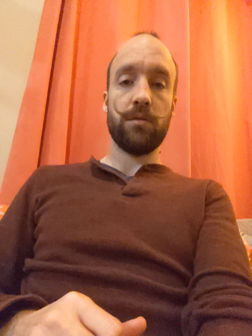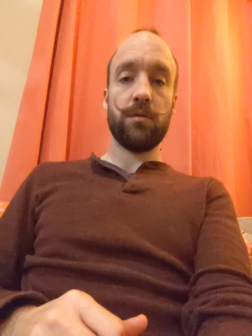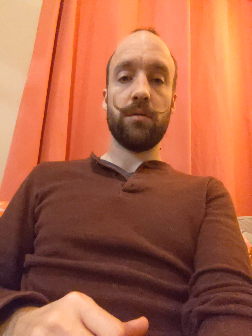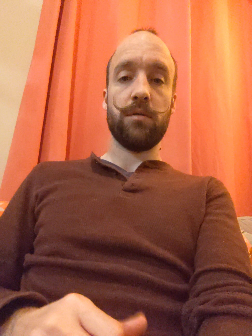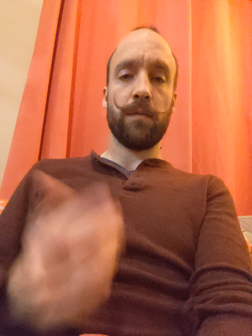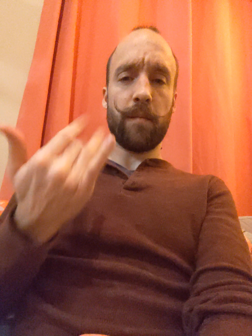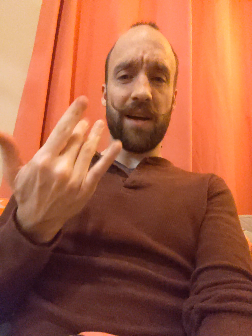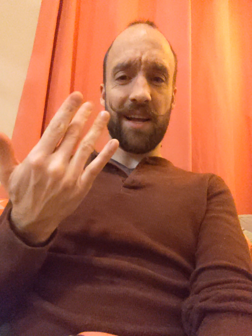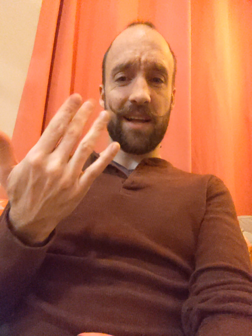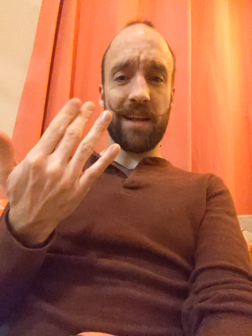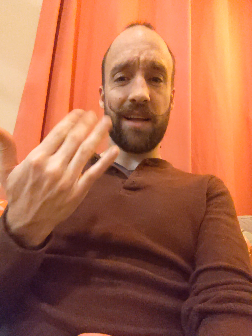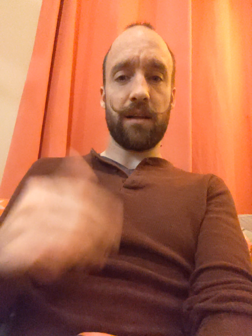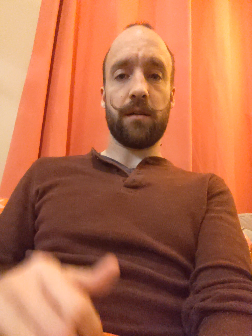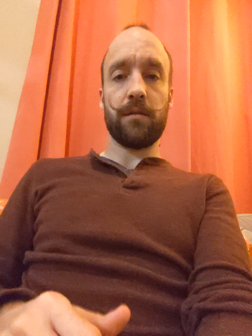wait